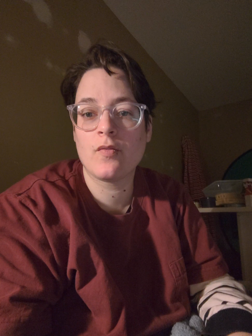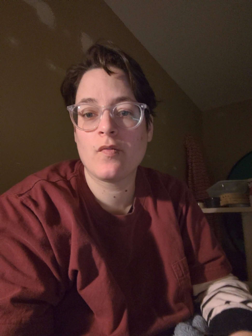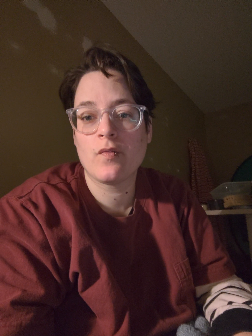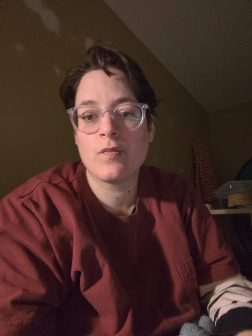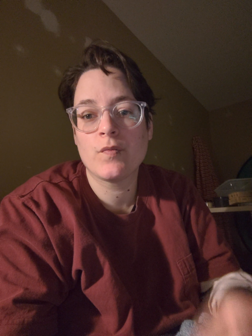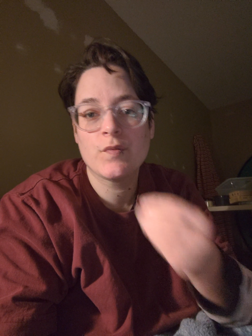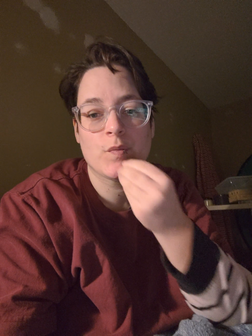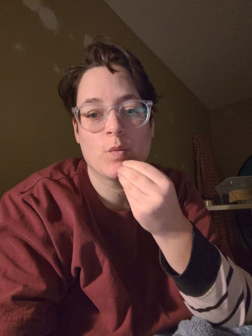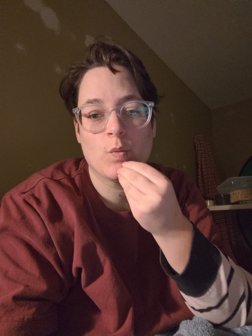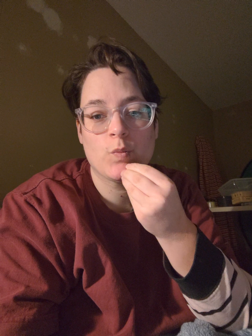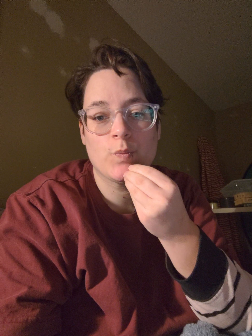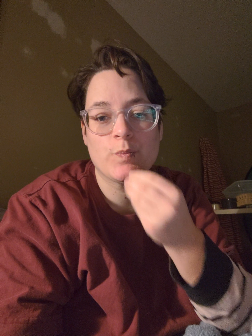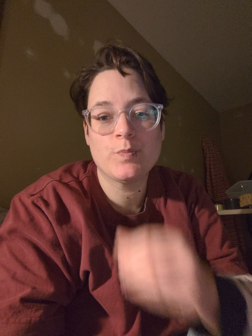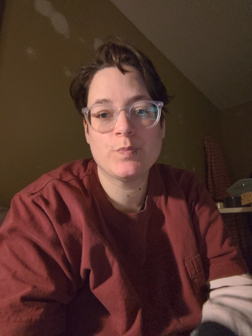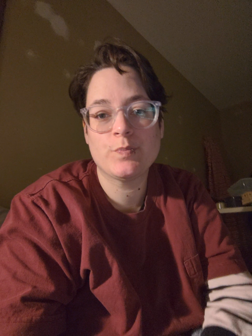food